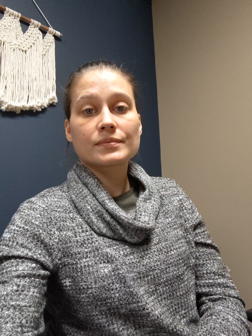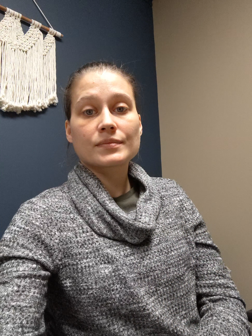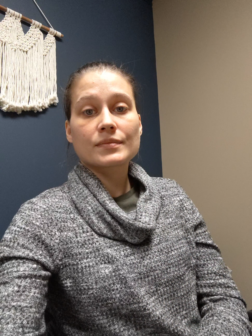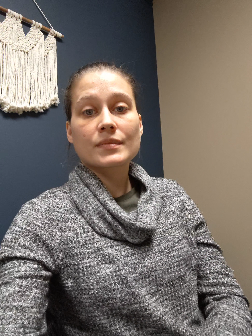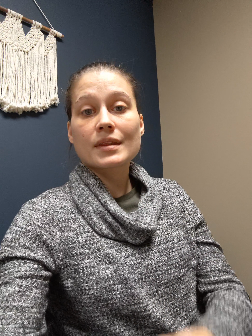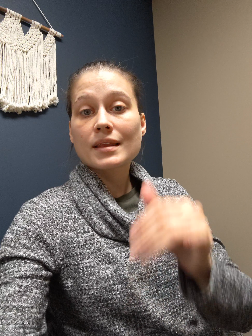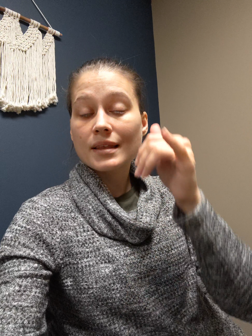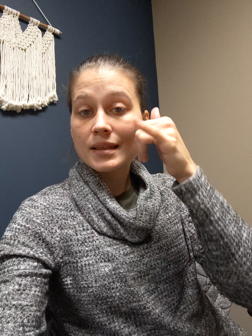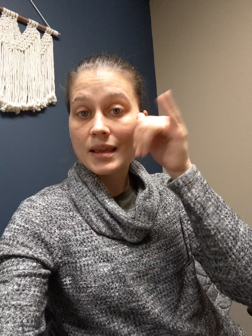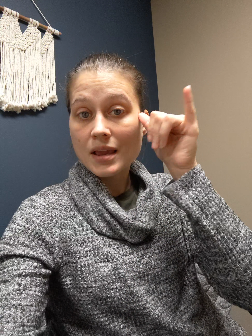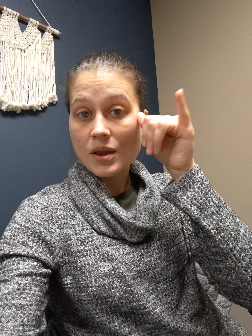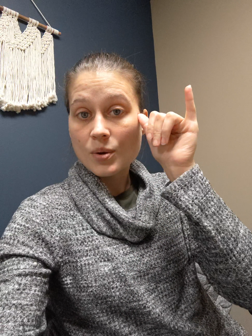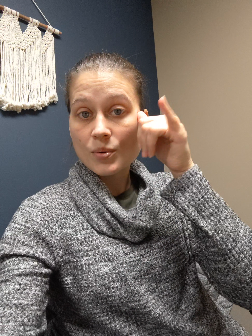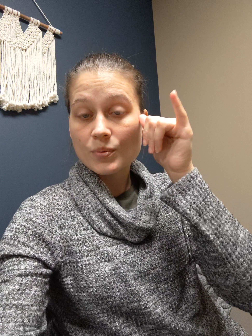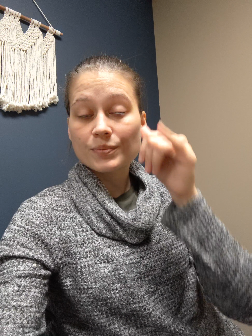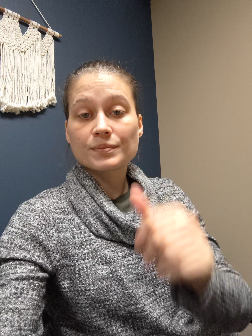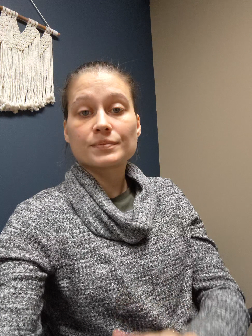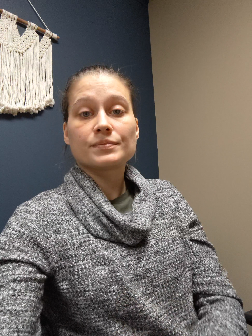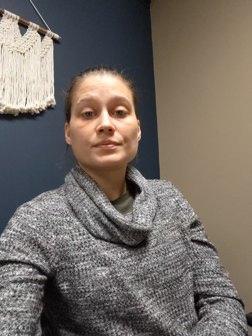cow